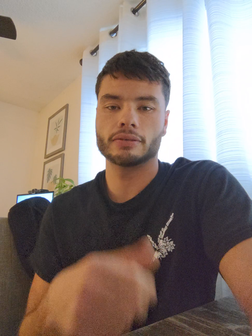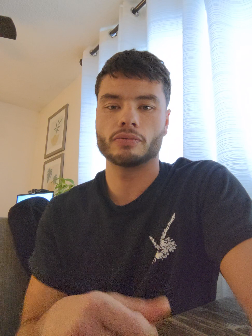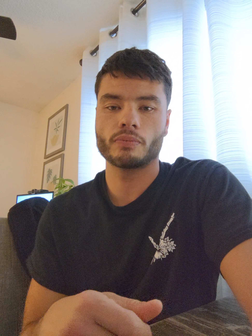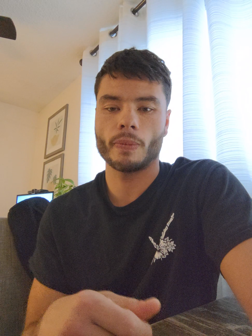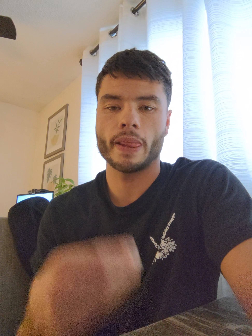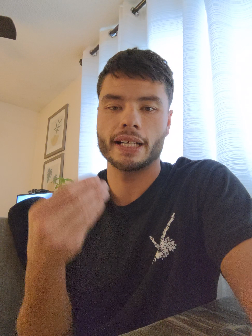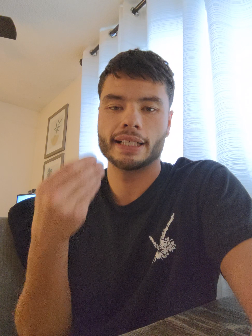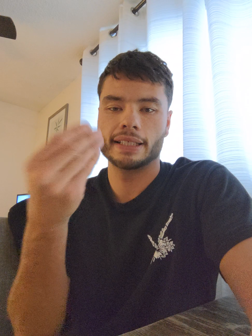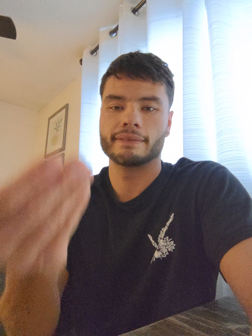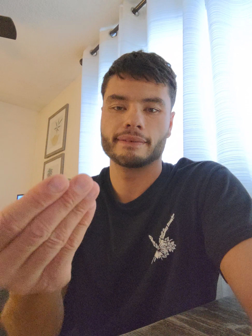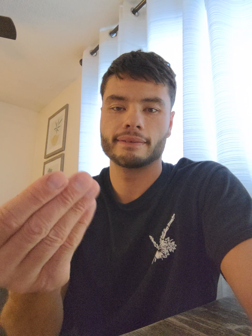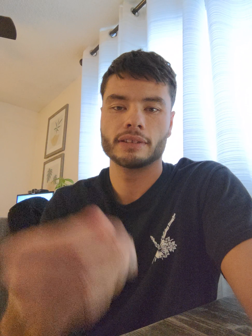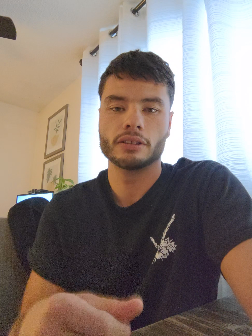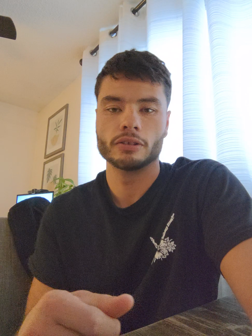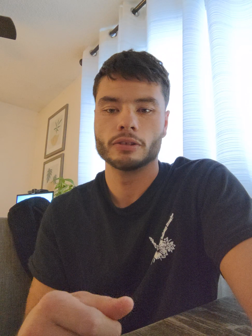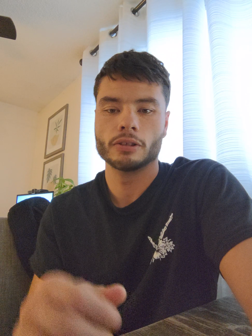give